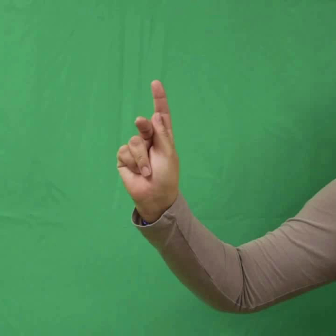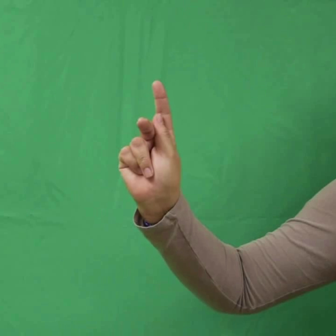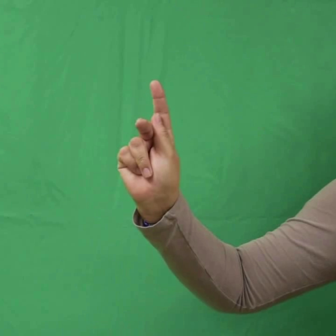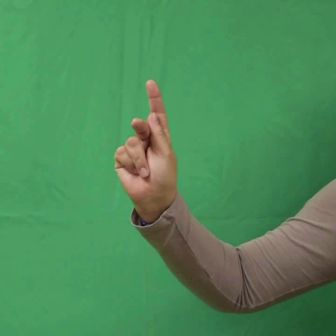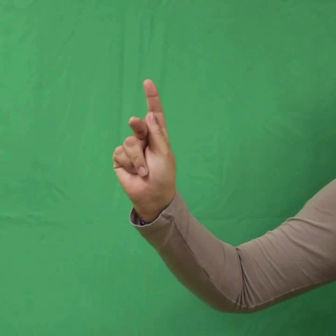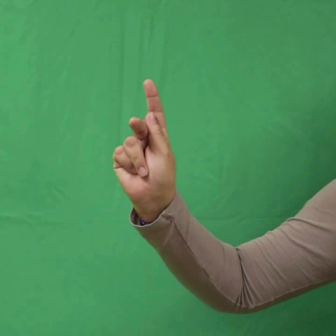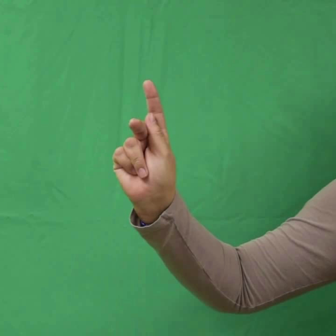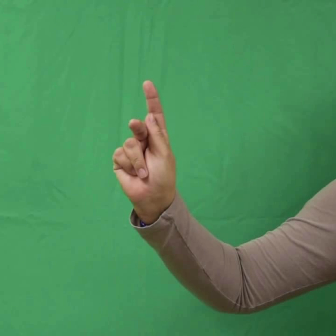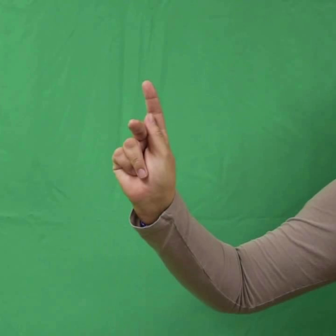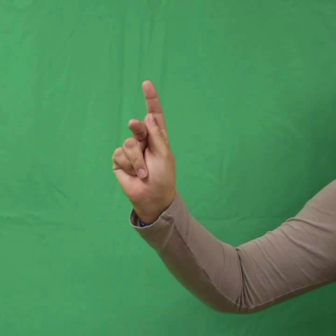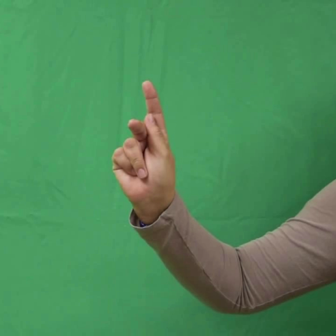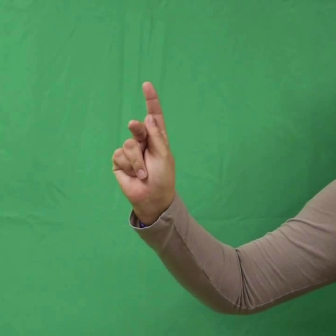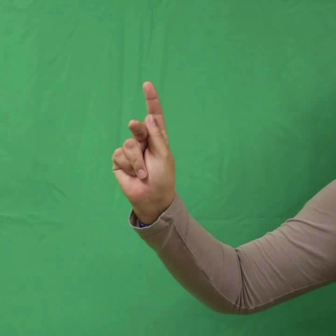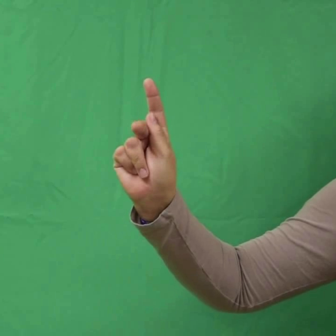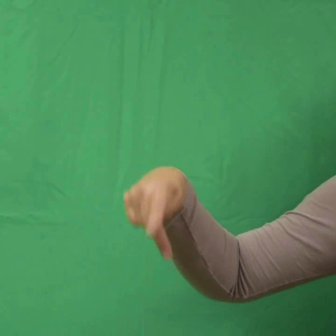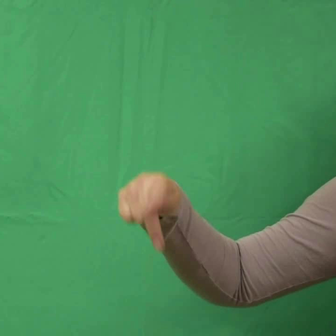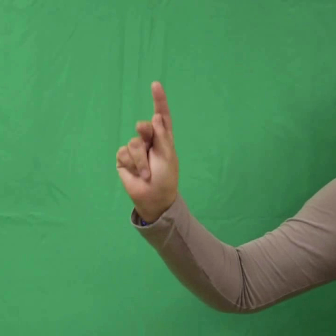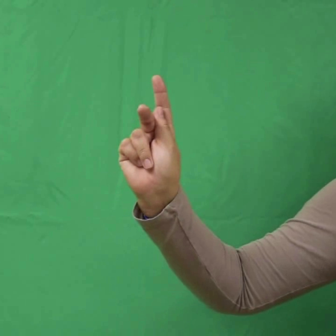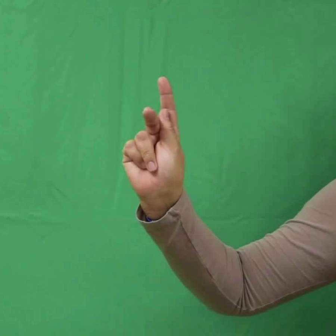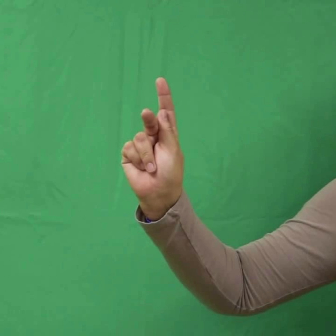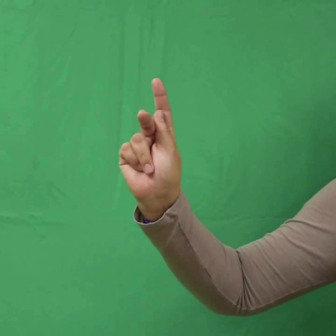K